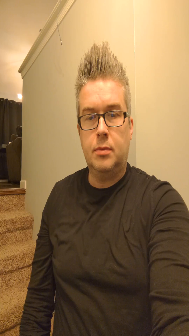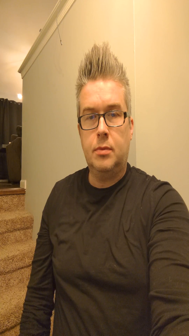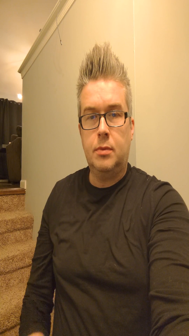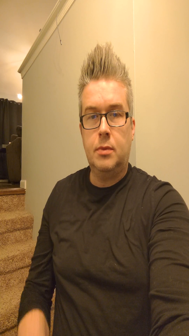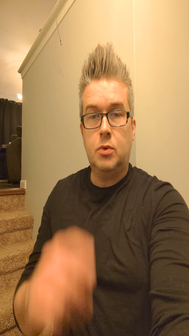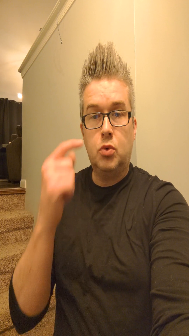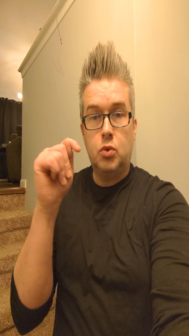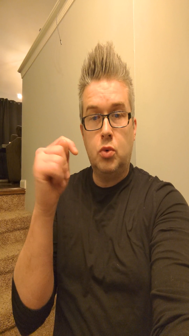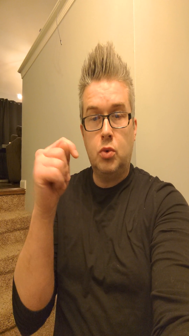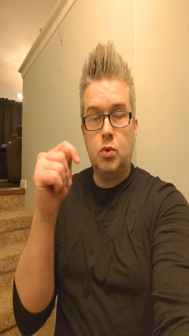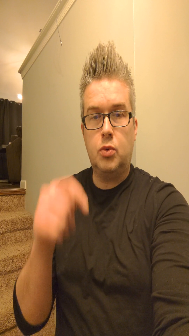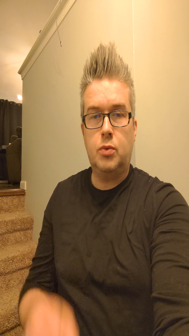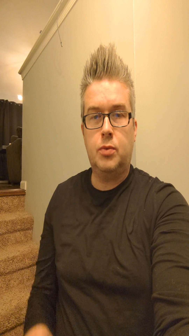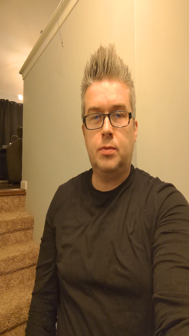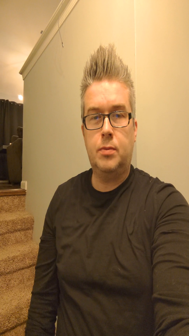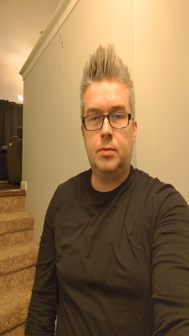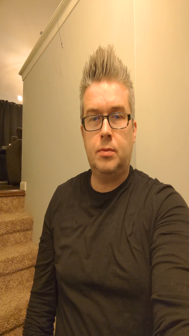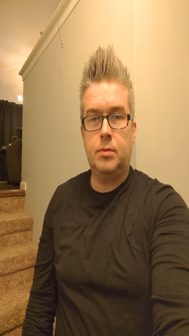toy